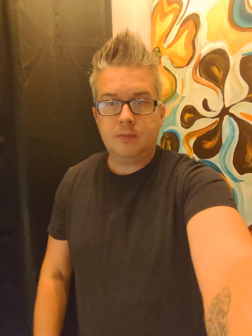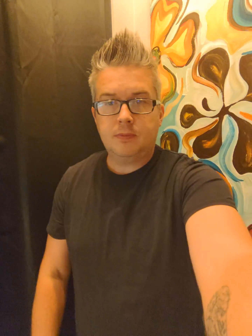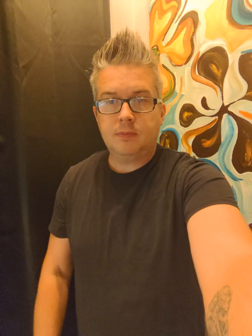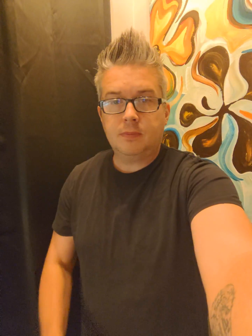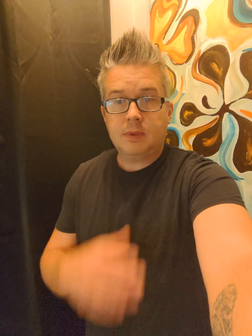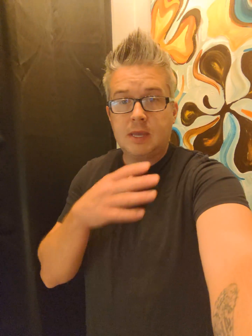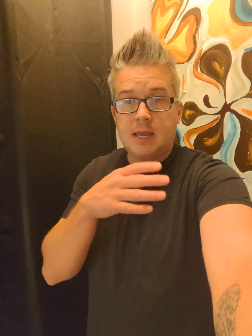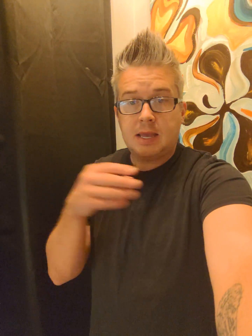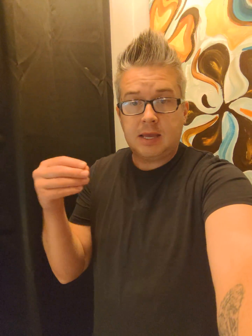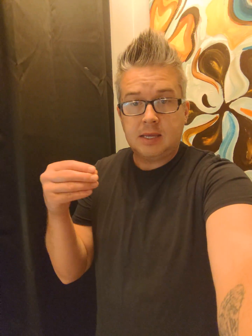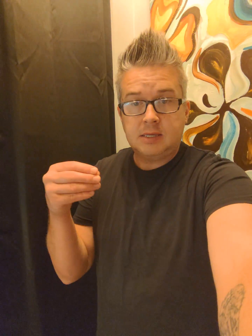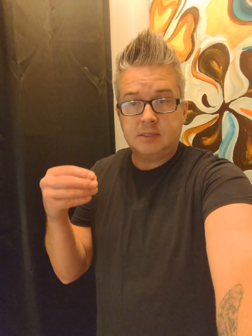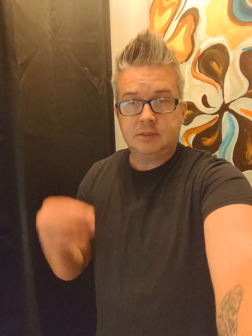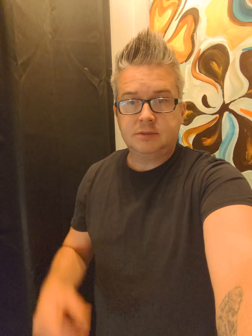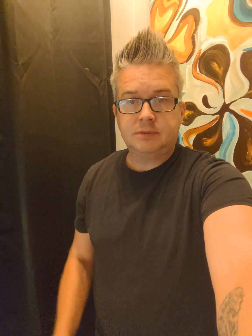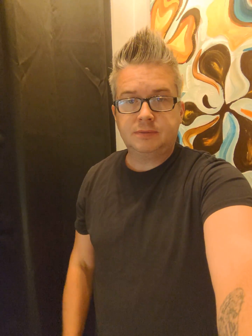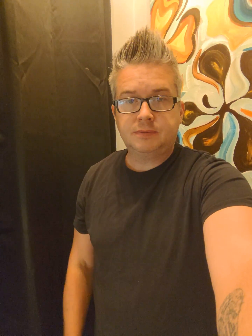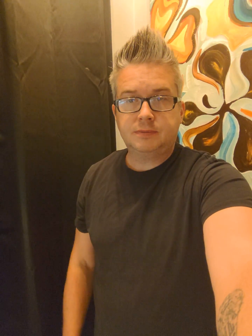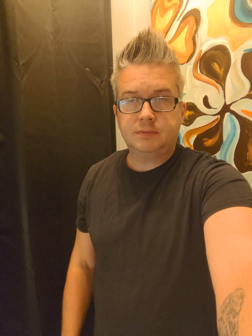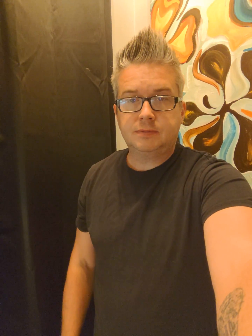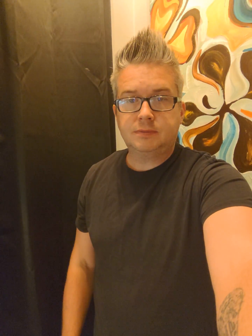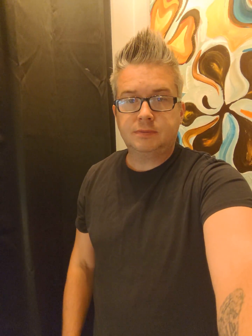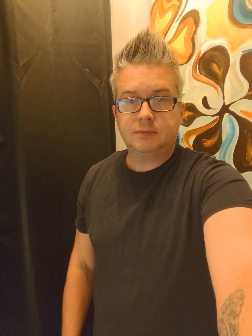and